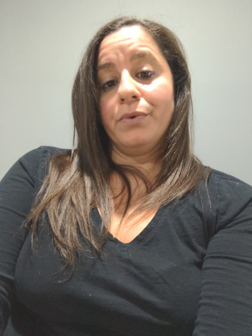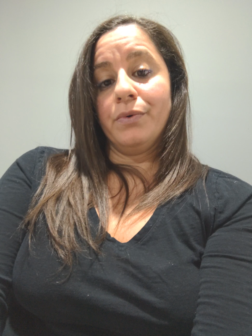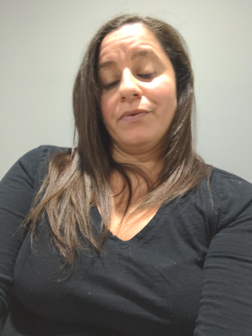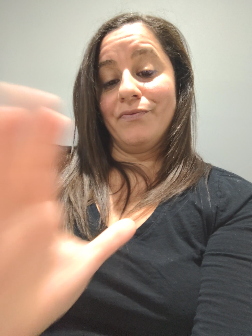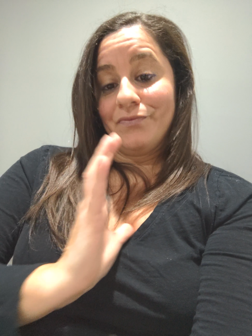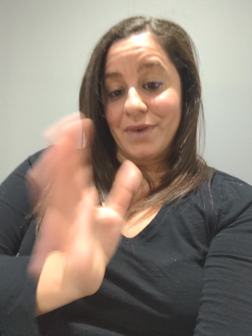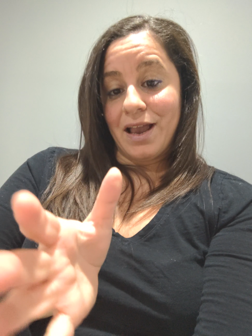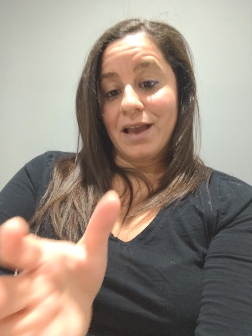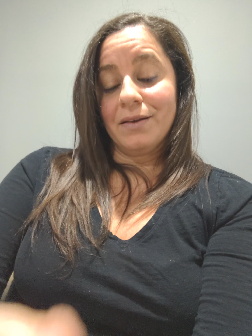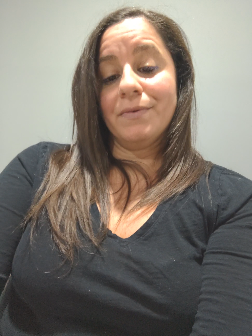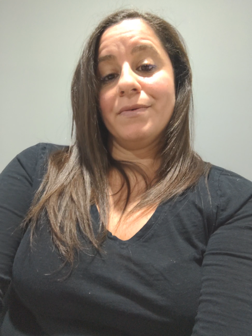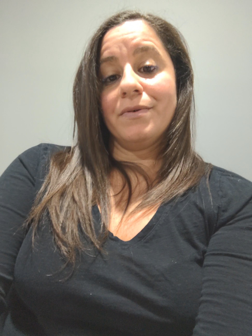fine